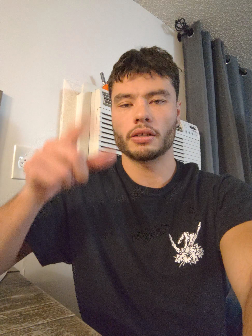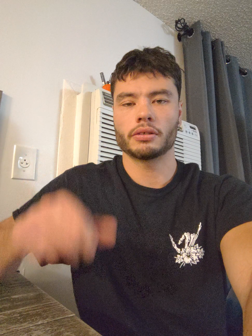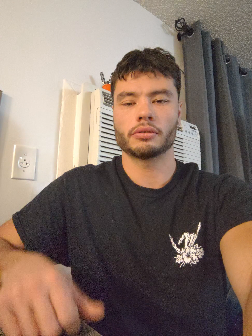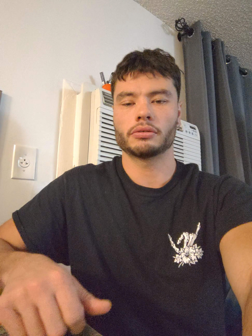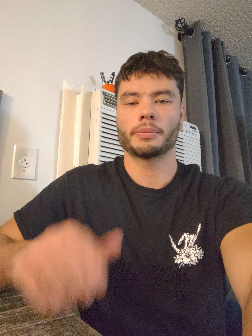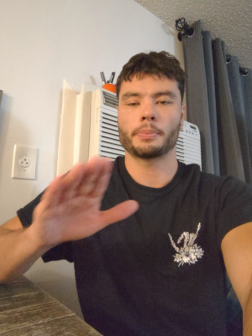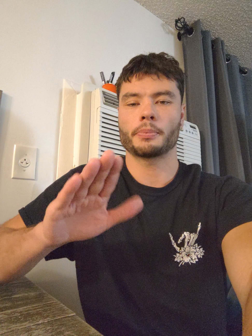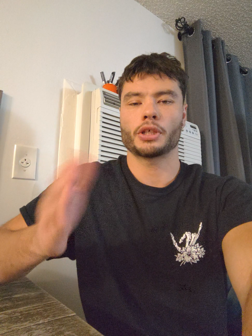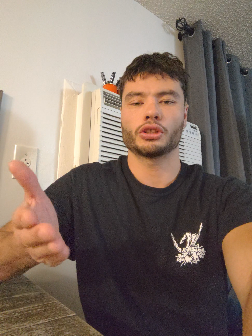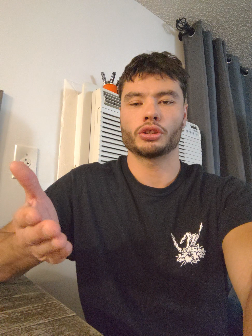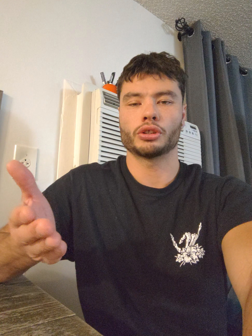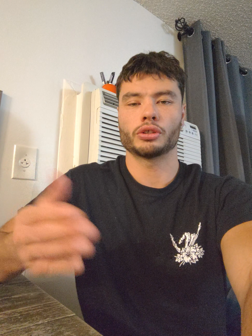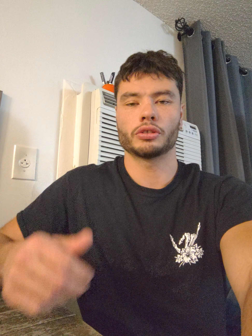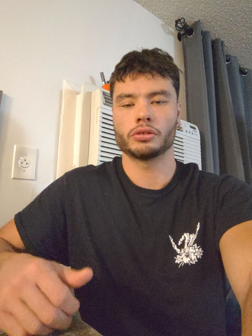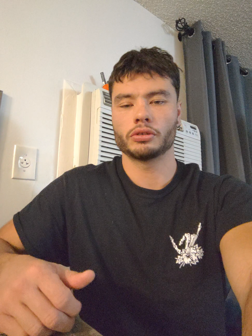book